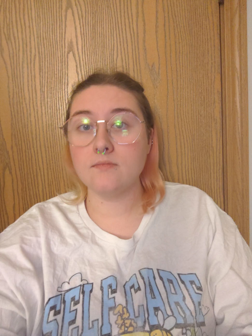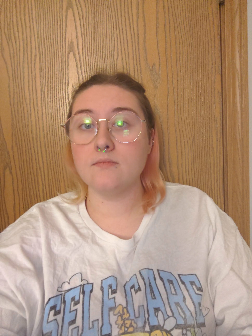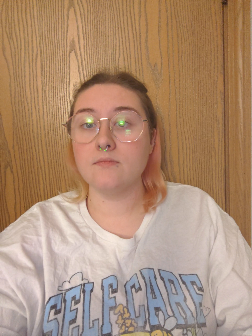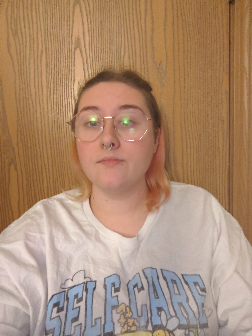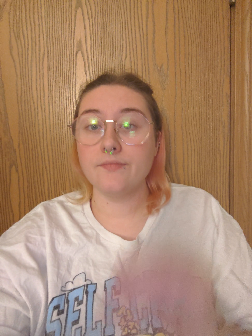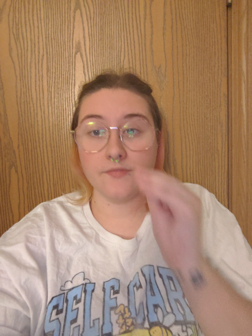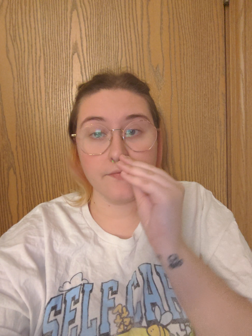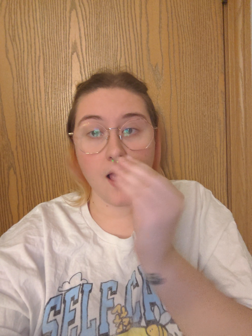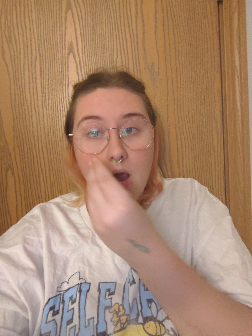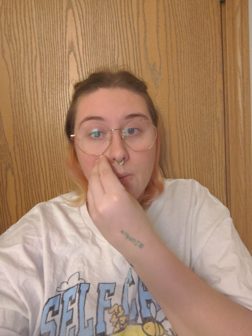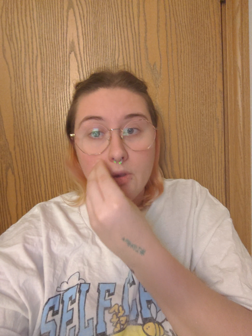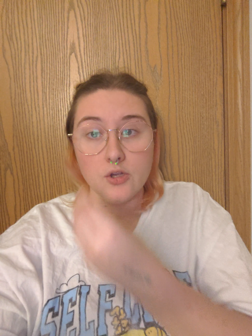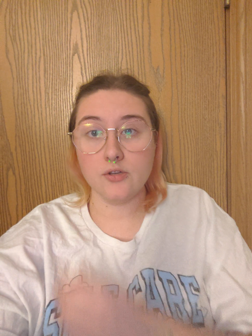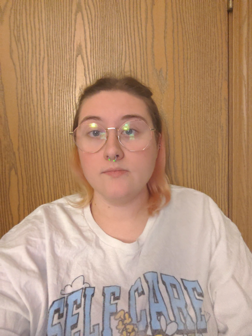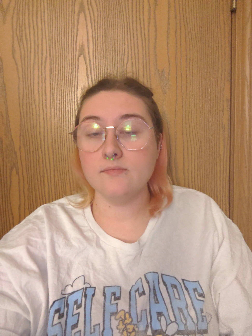flower